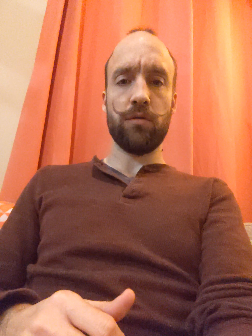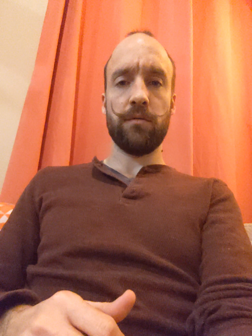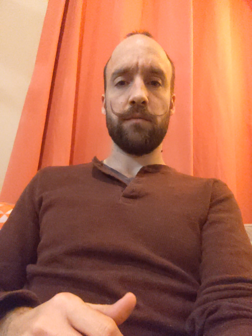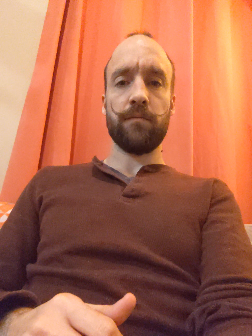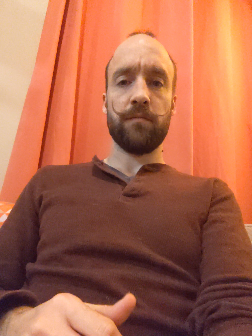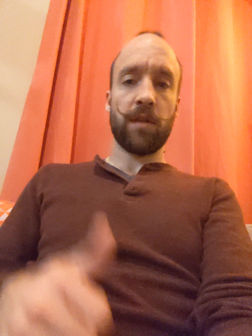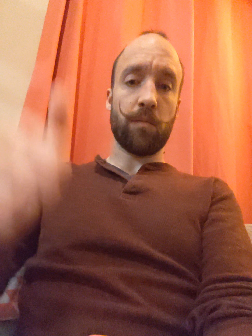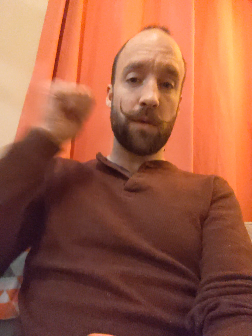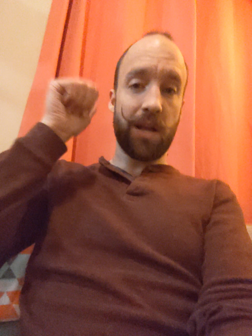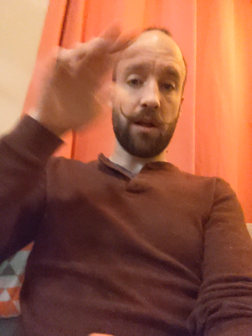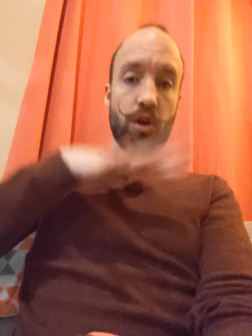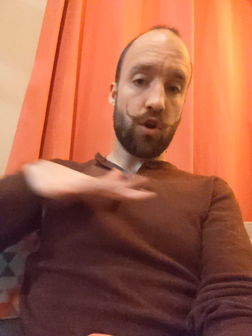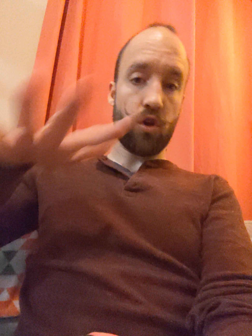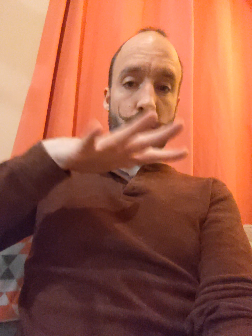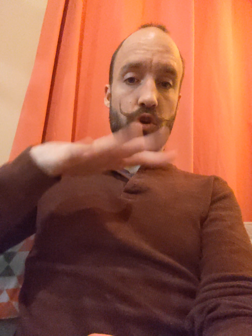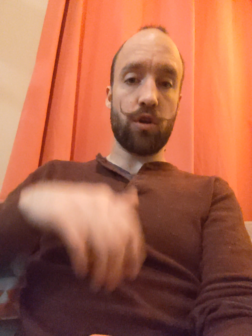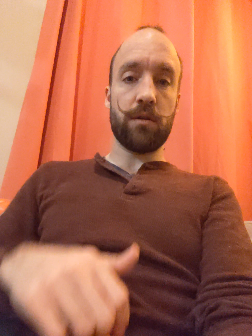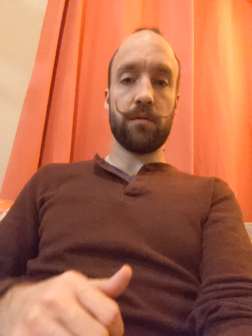backyard